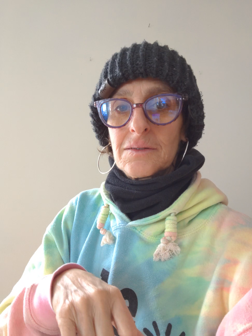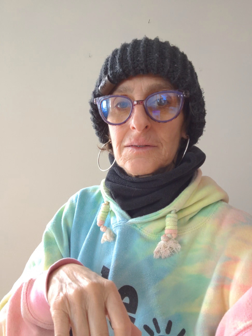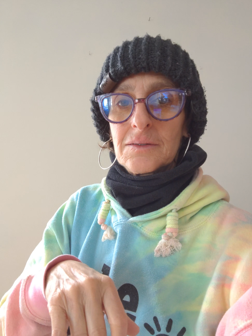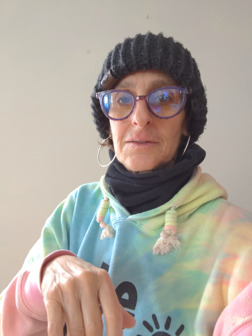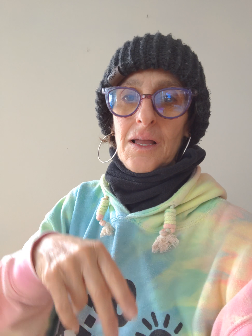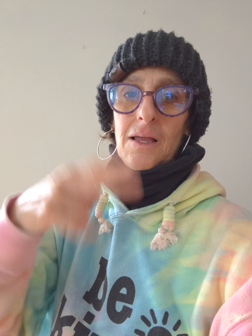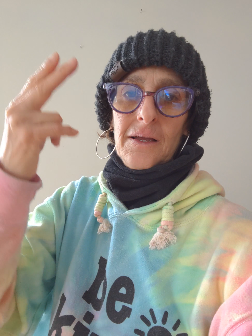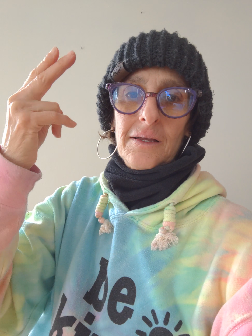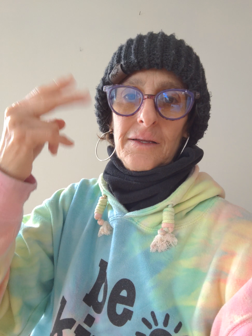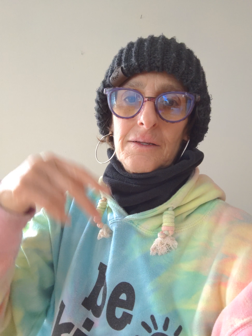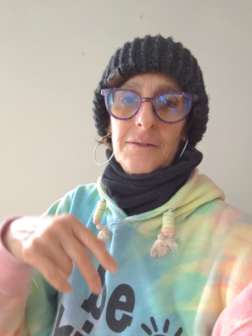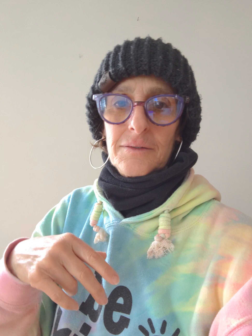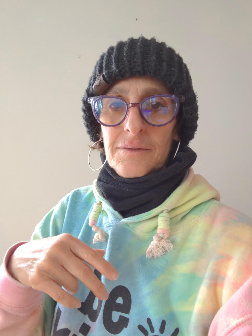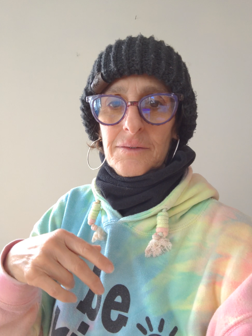high